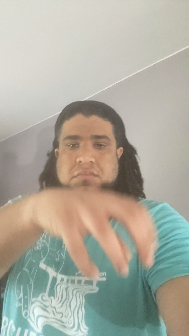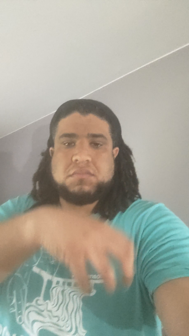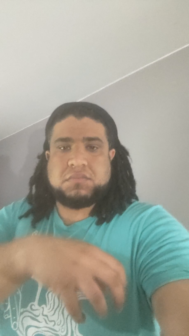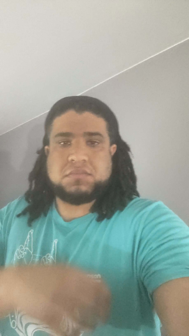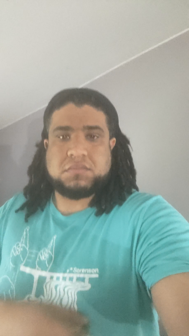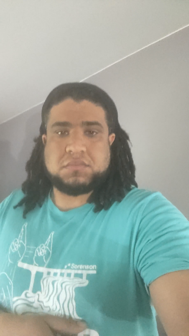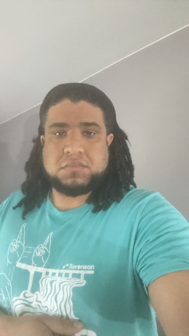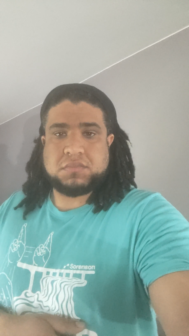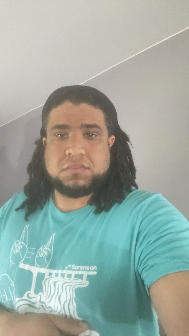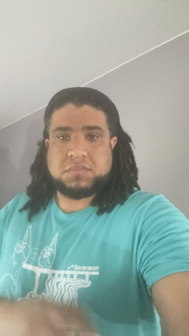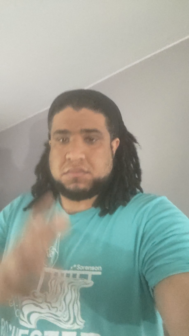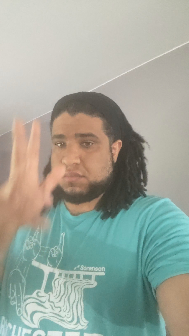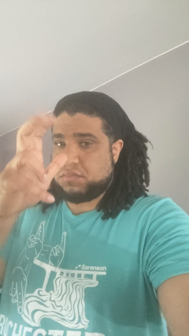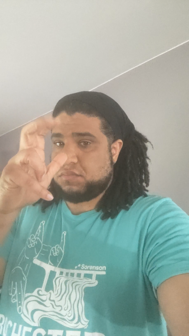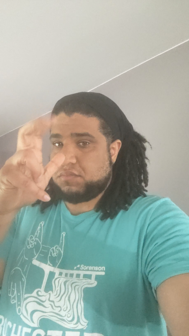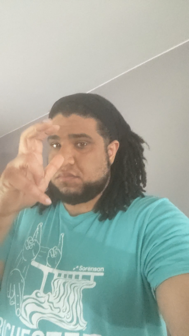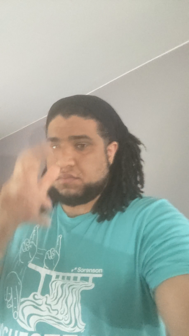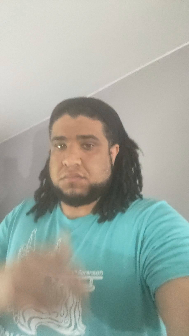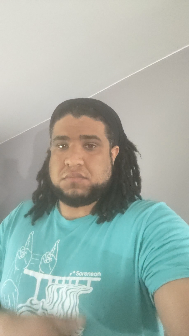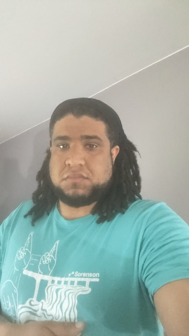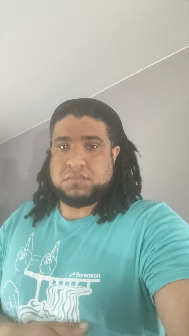ant